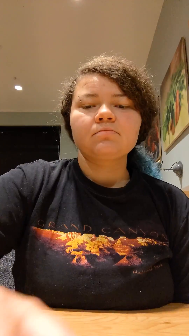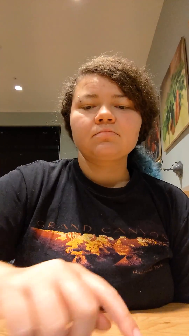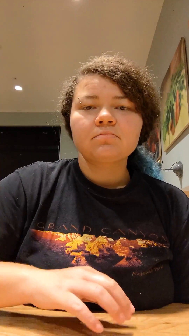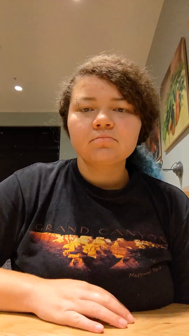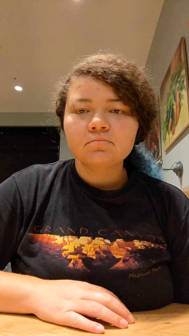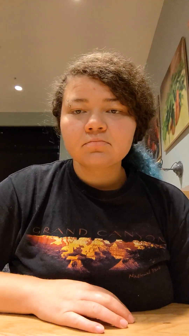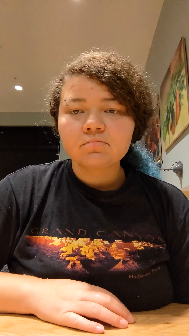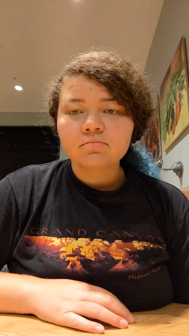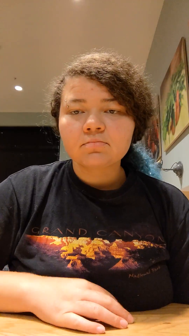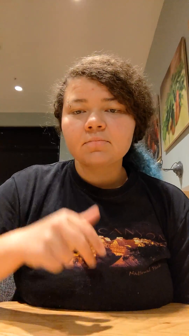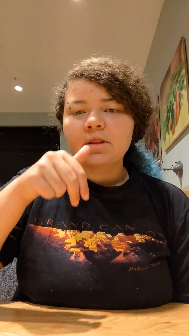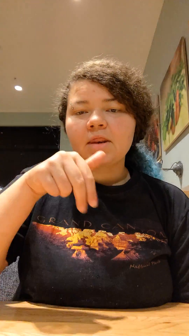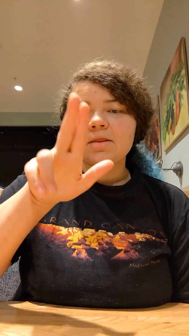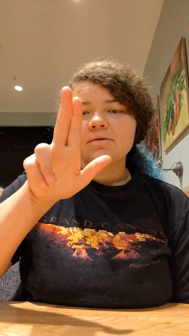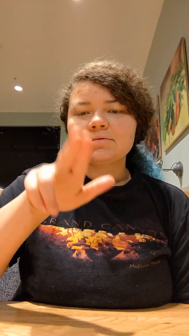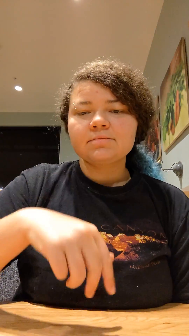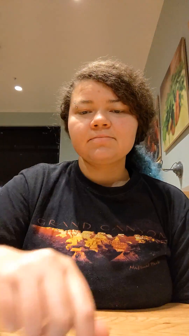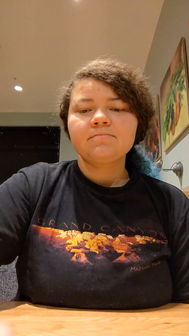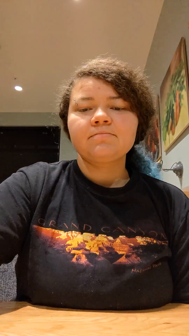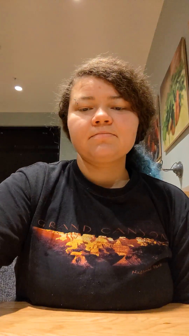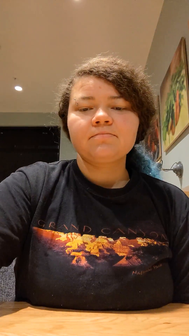lick